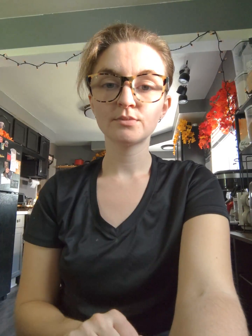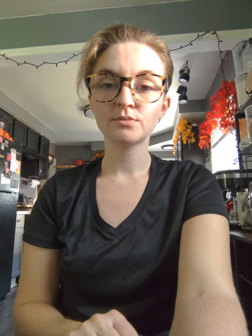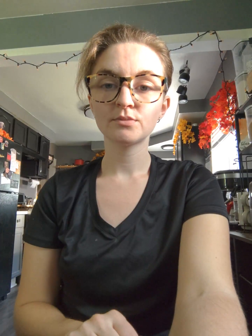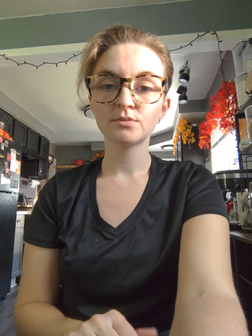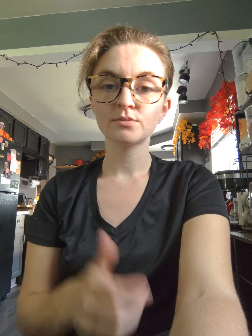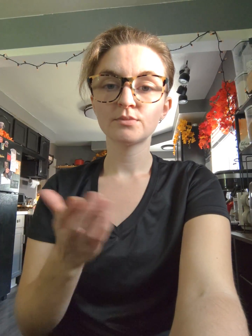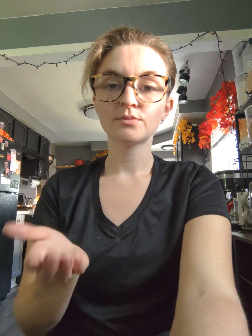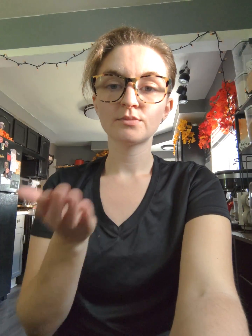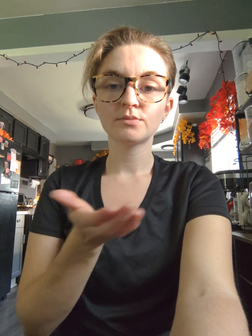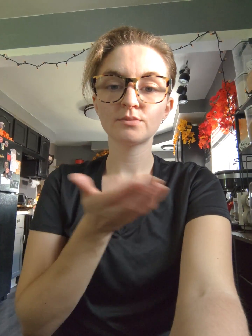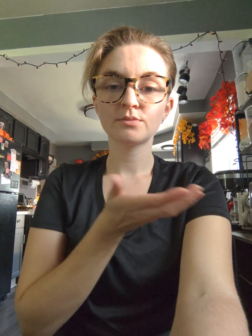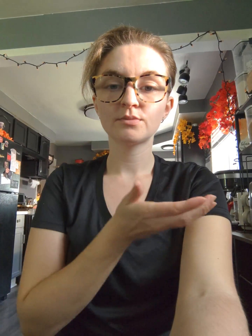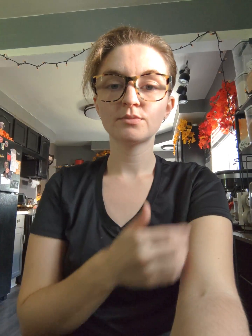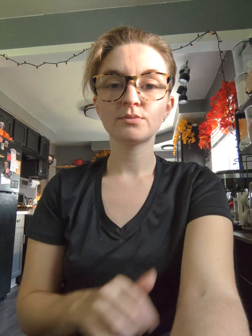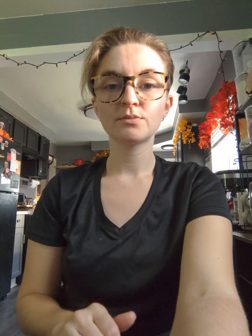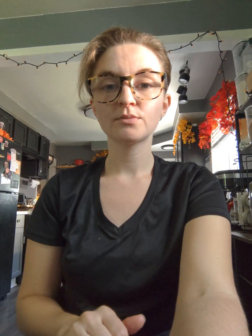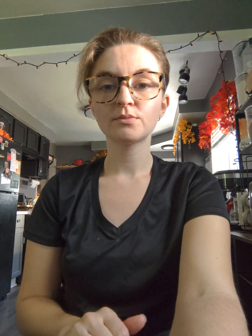carry